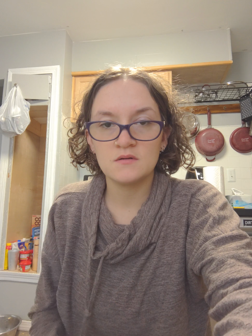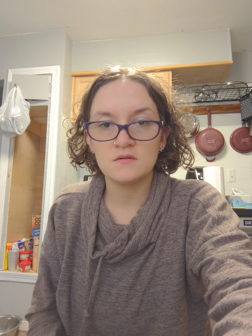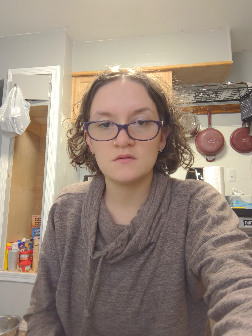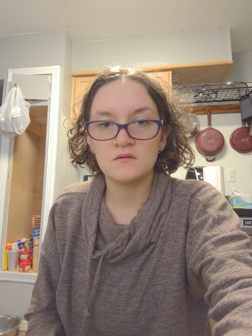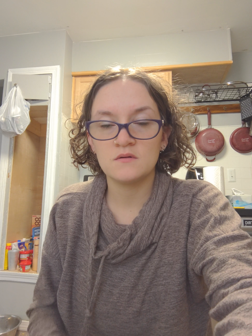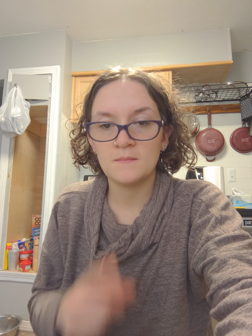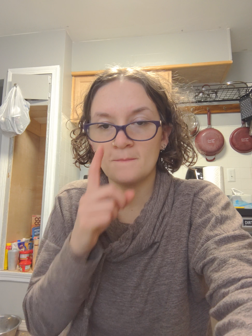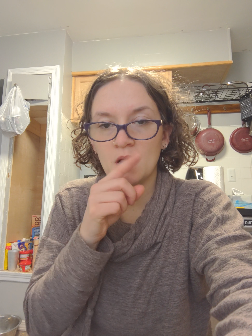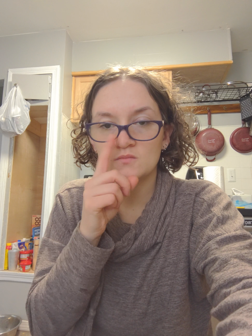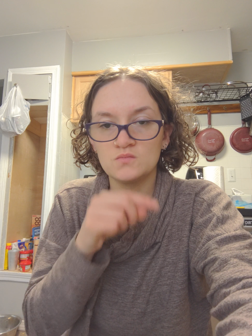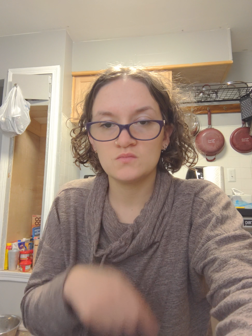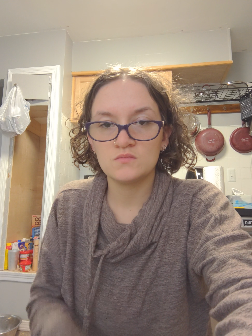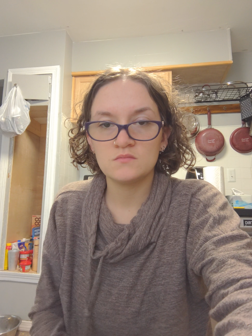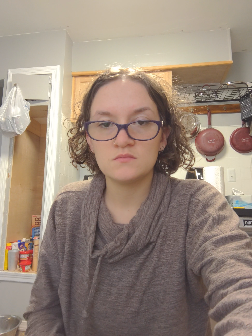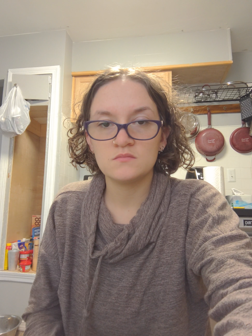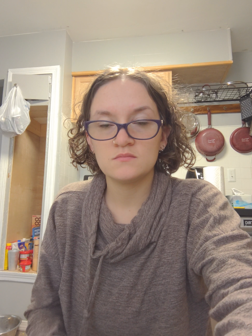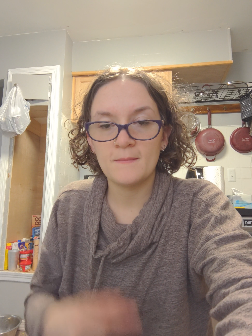mouse